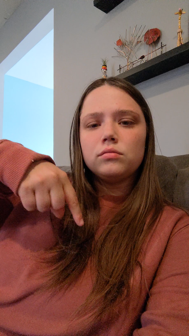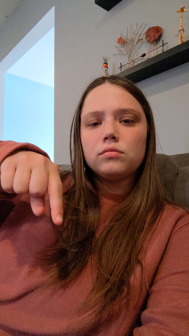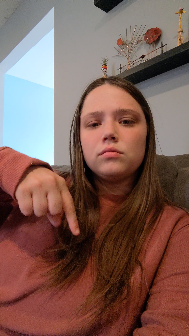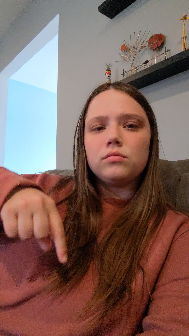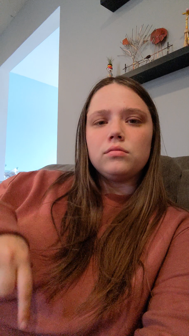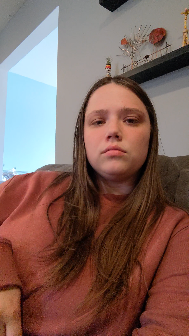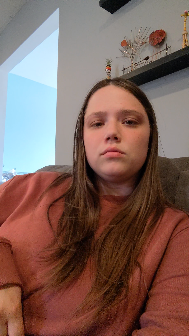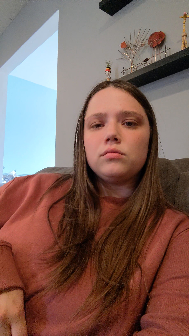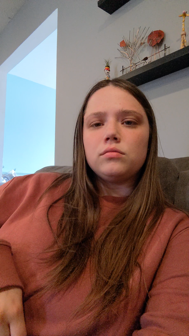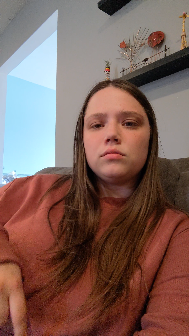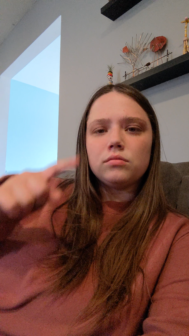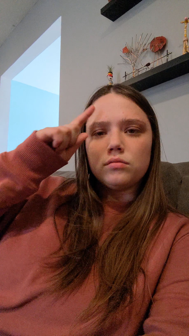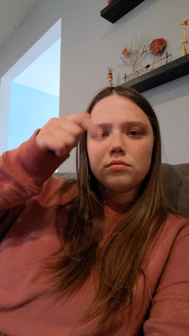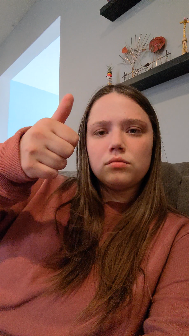dime